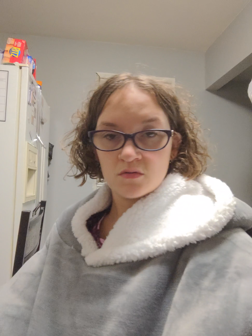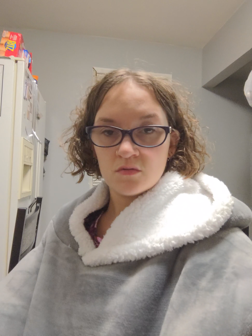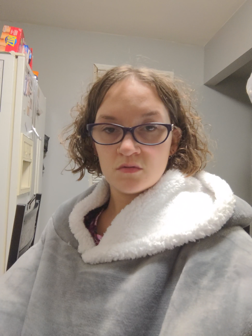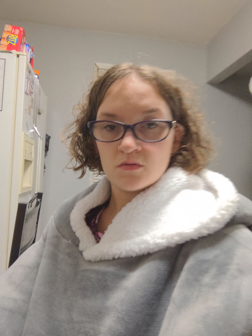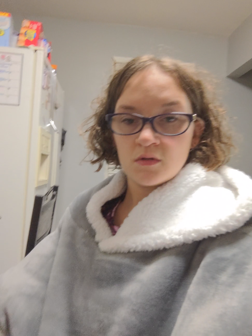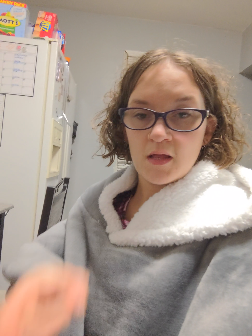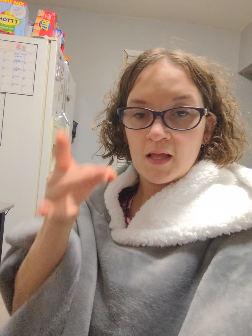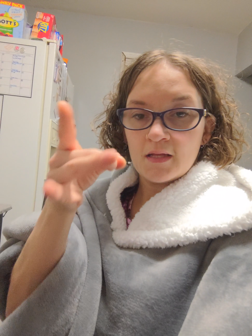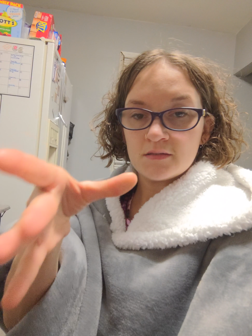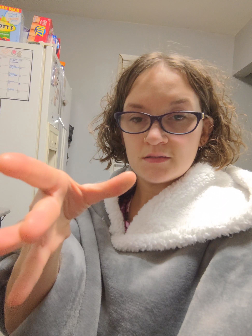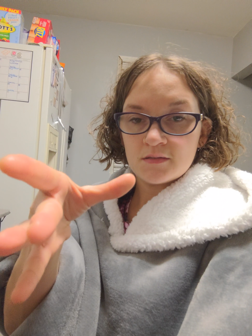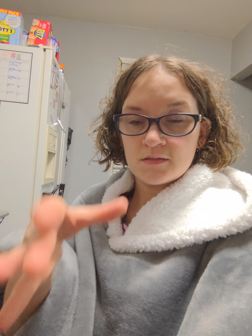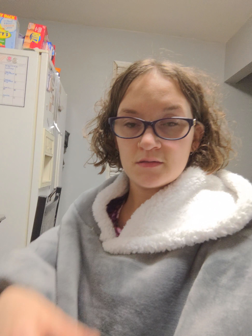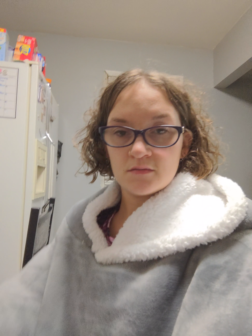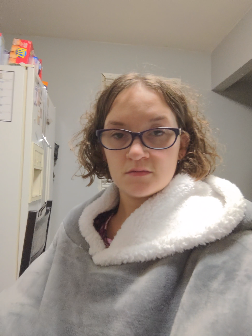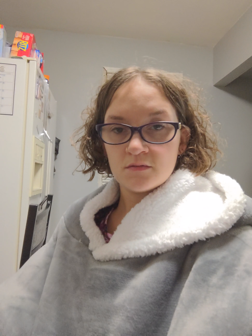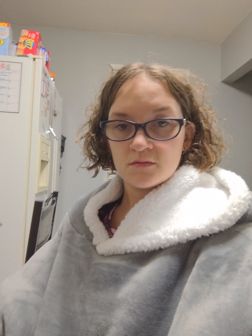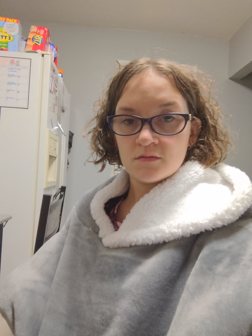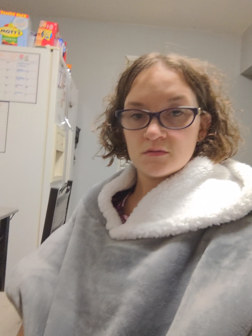hate